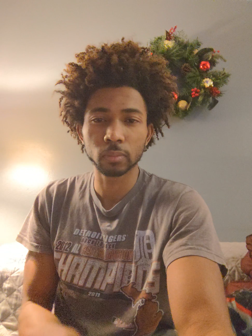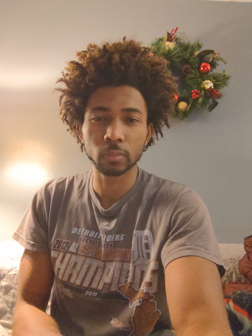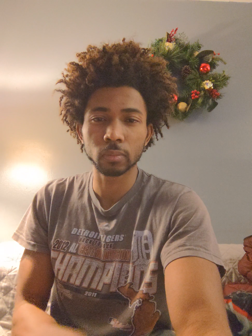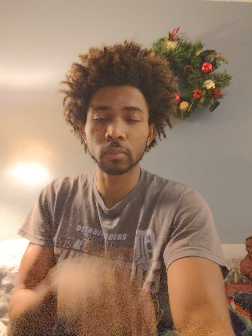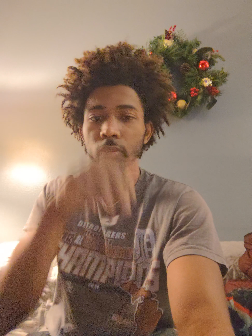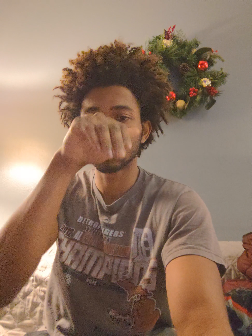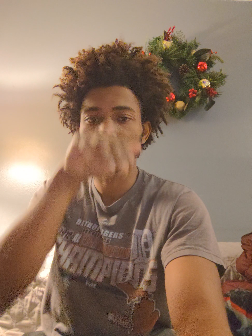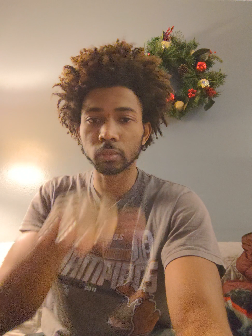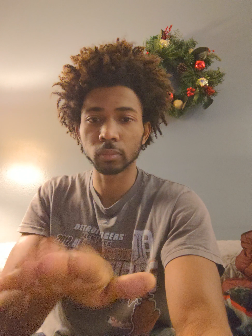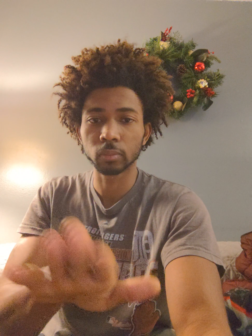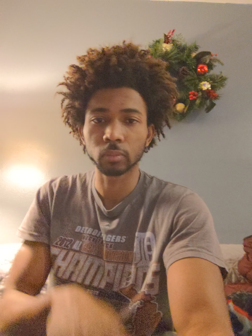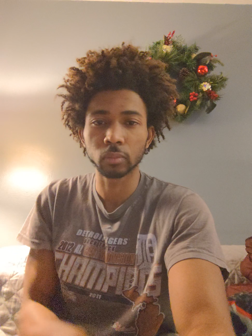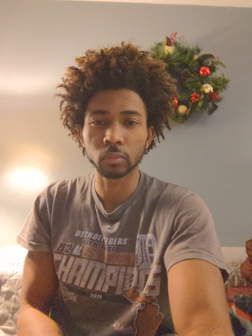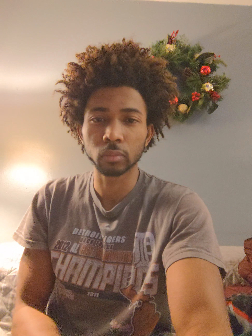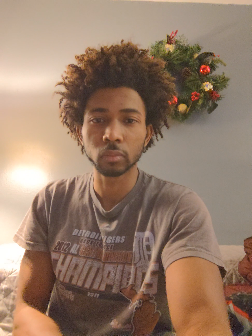elephant